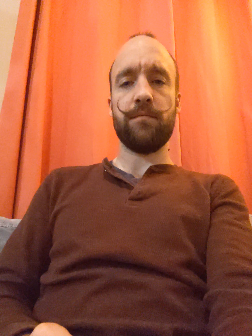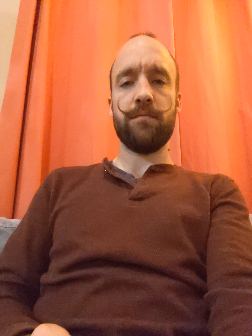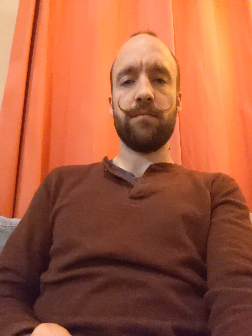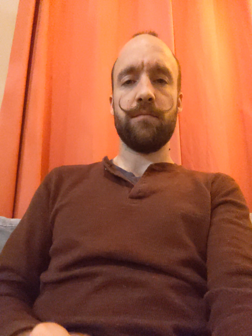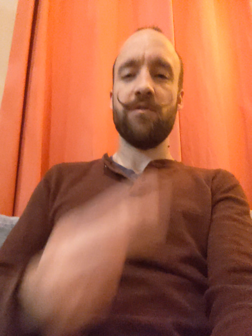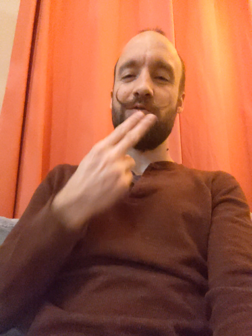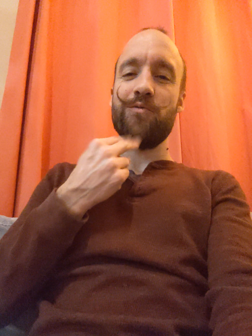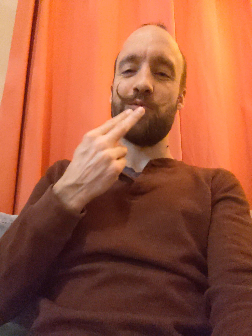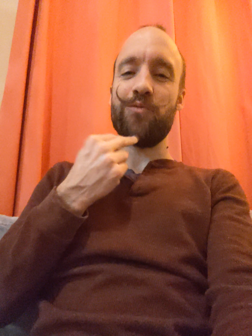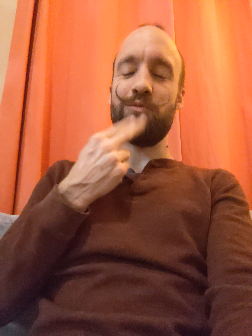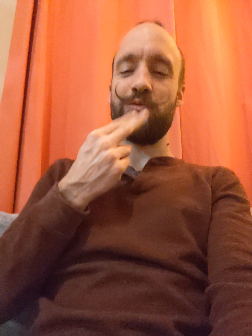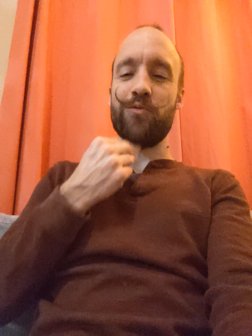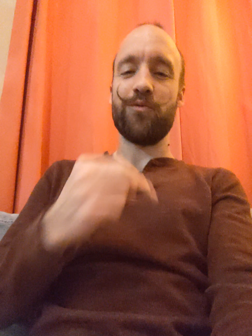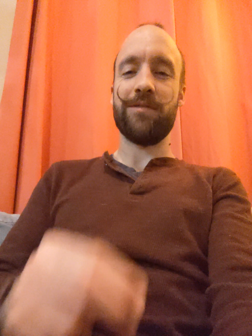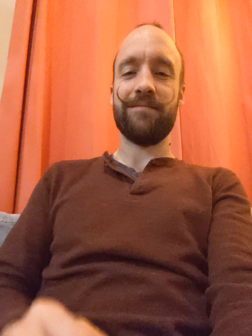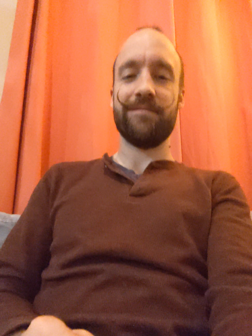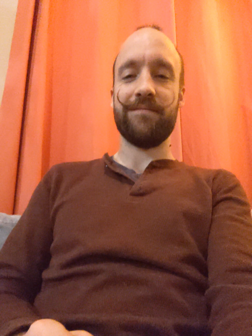cute